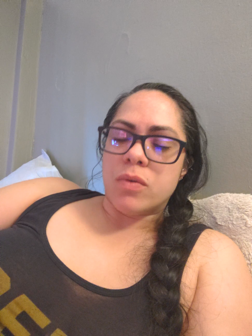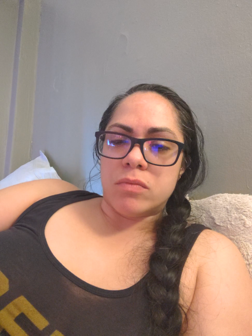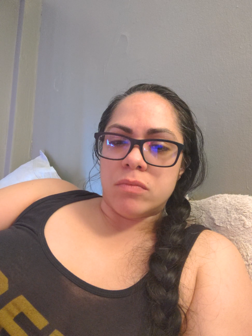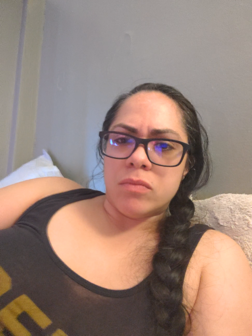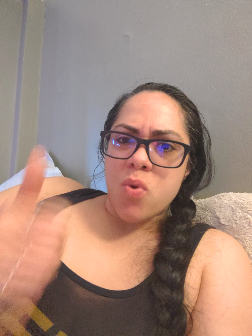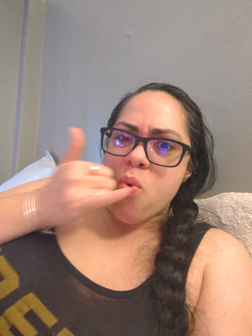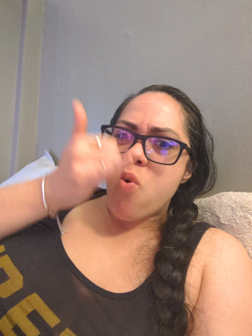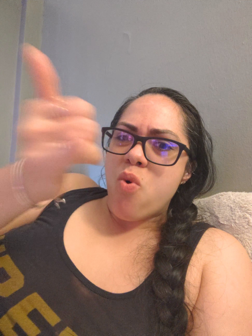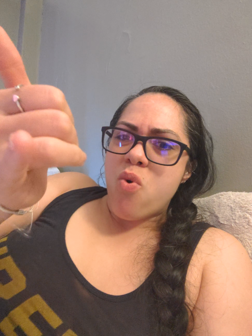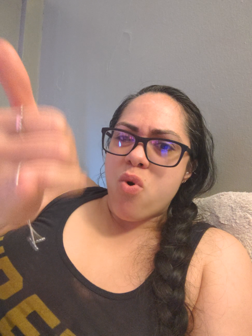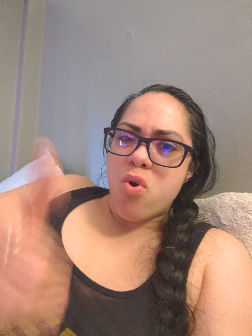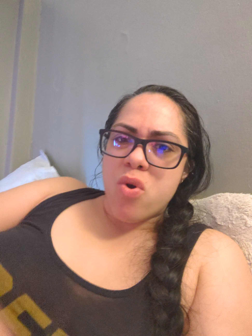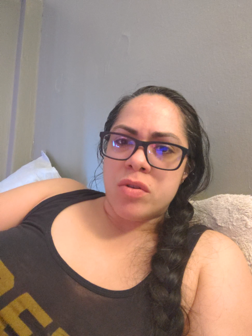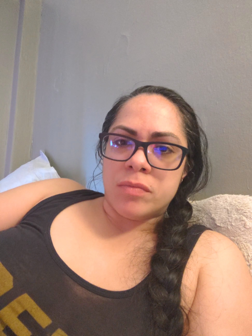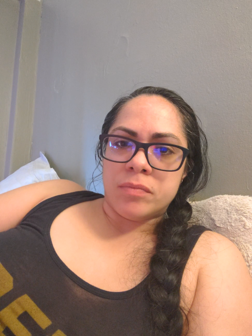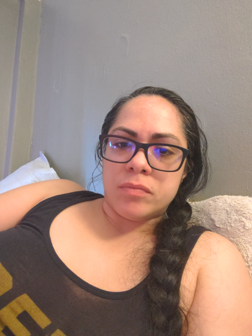call on the phone